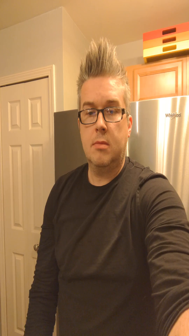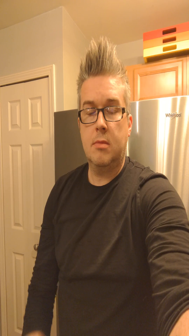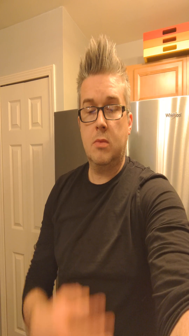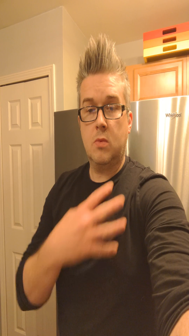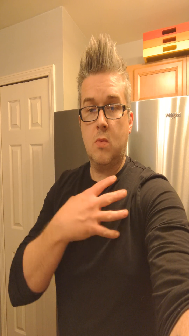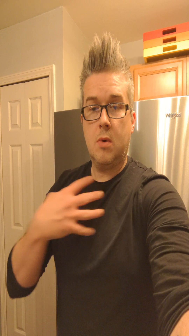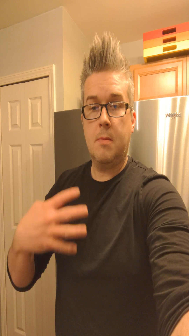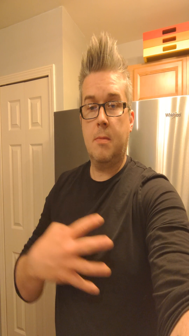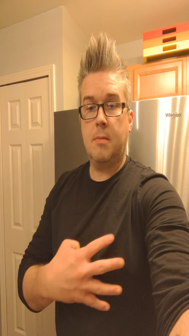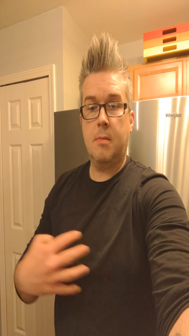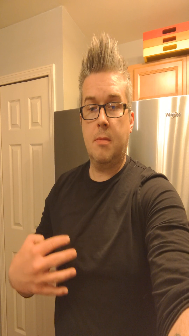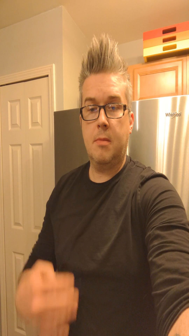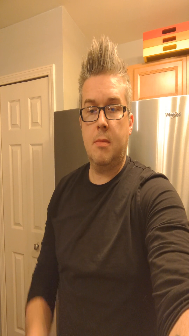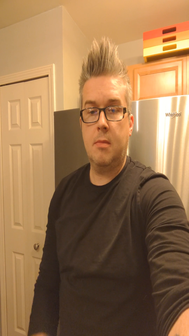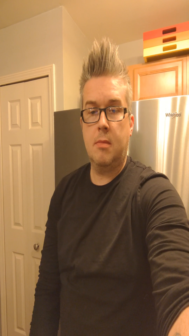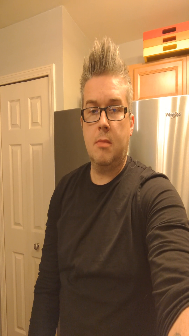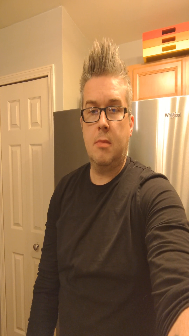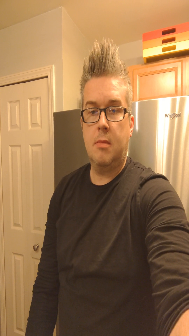zebra